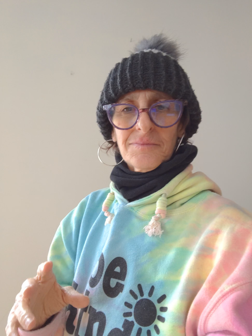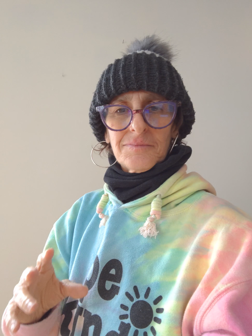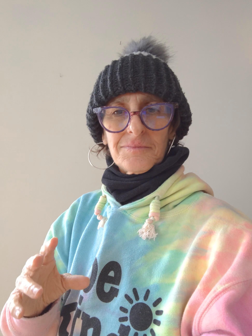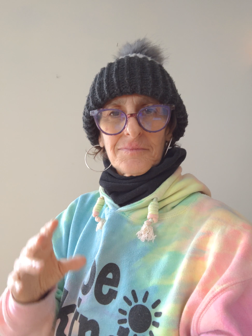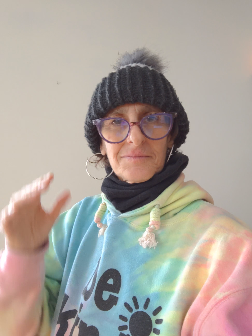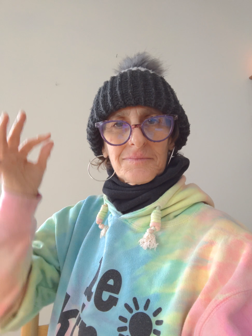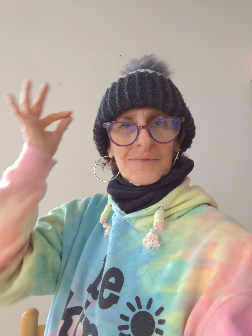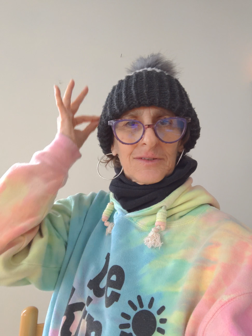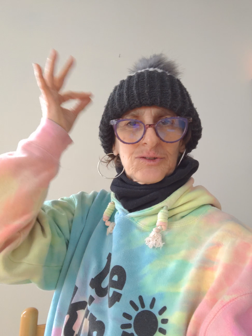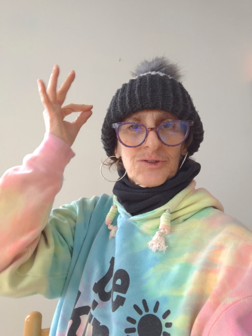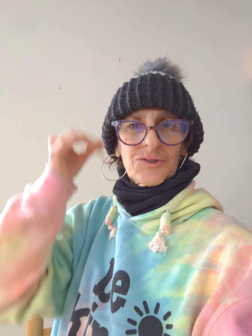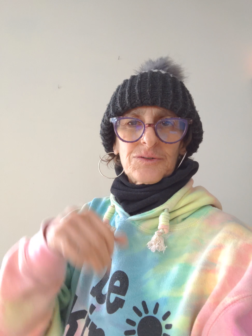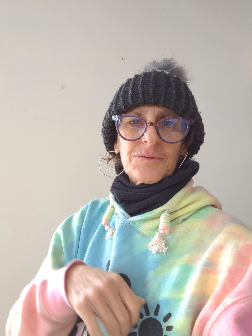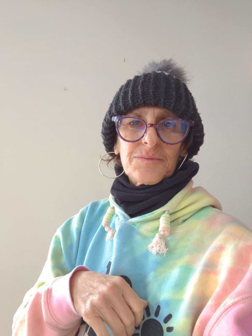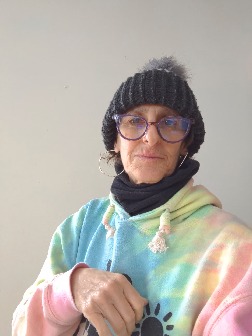hair